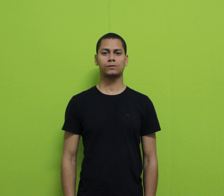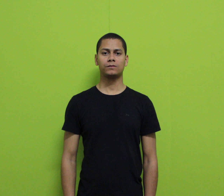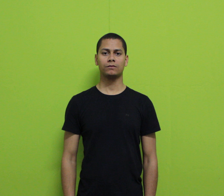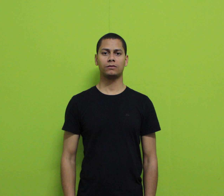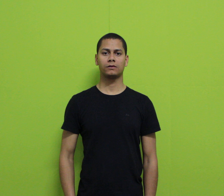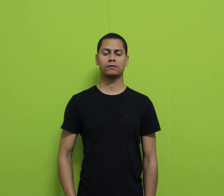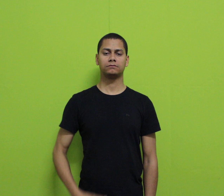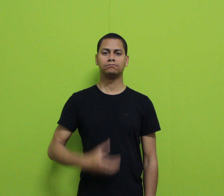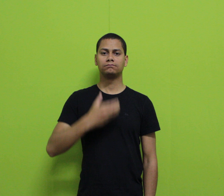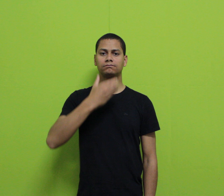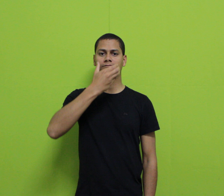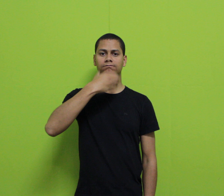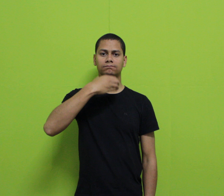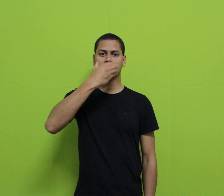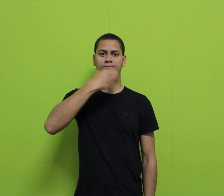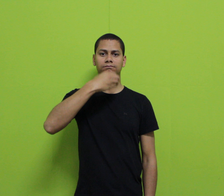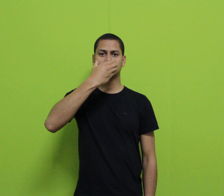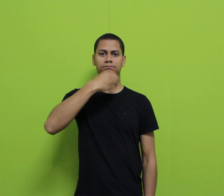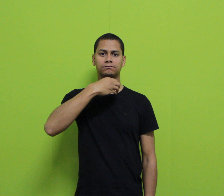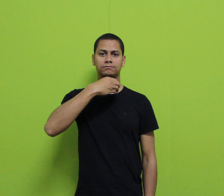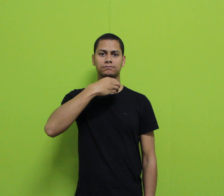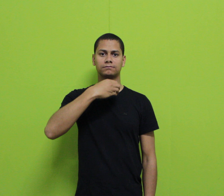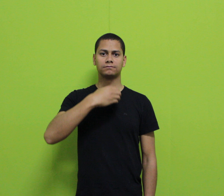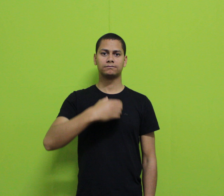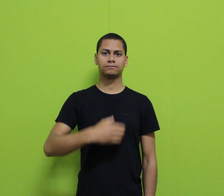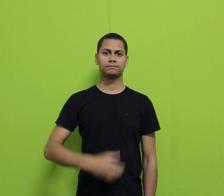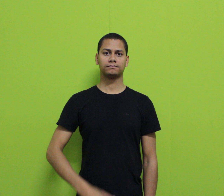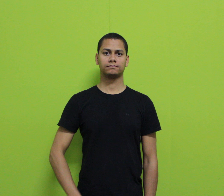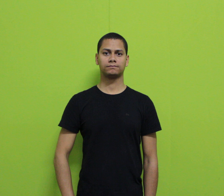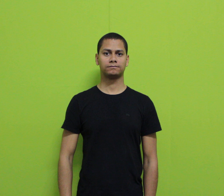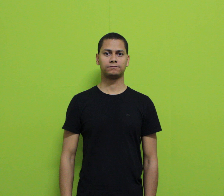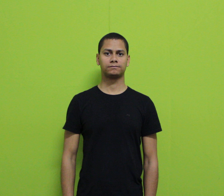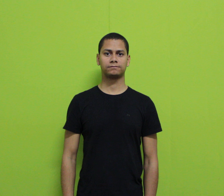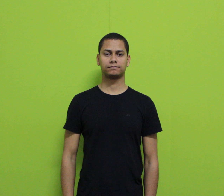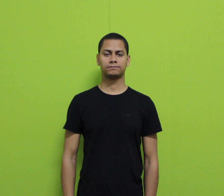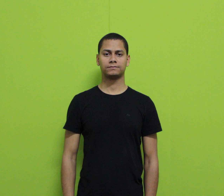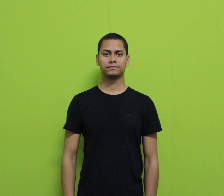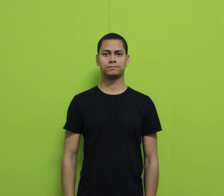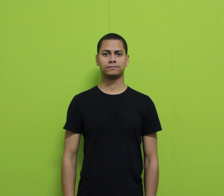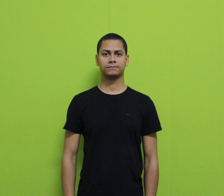maçã